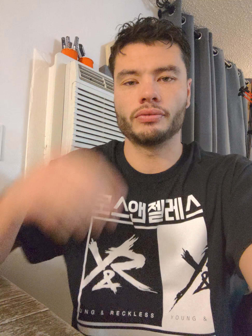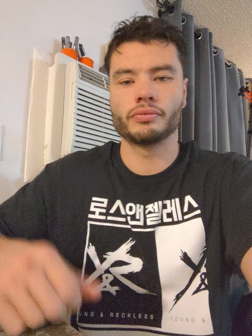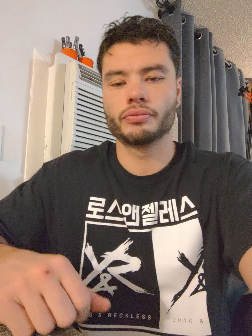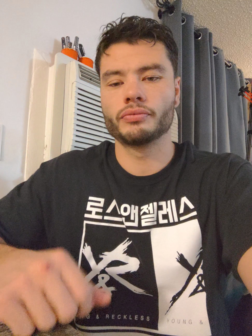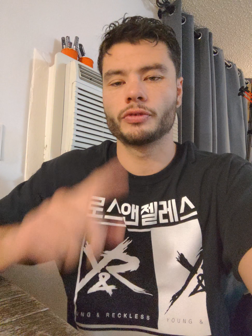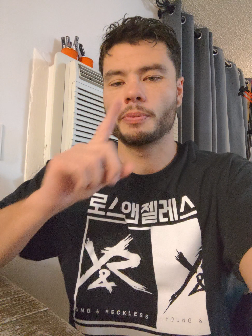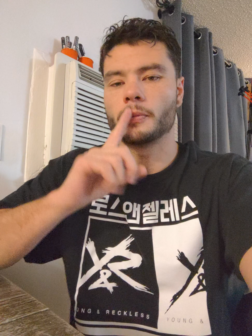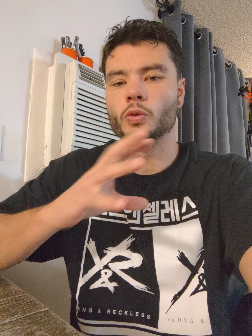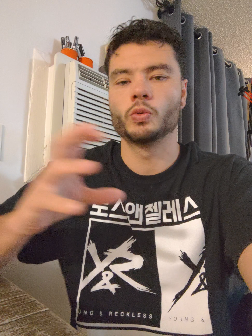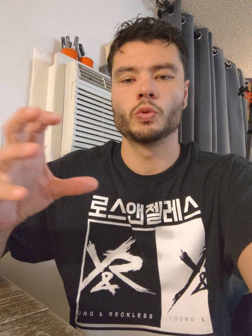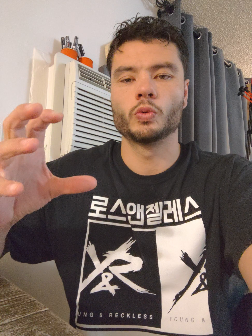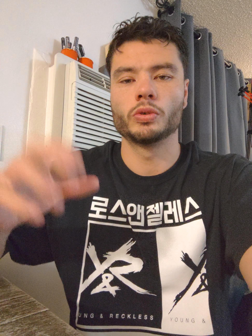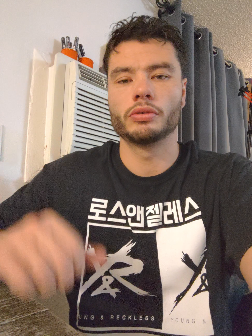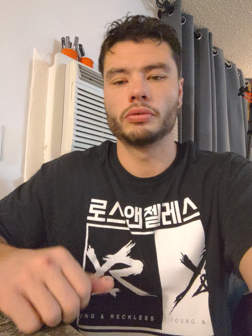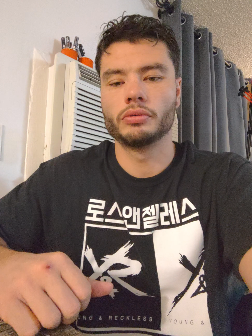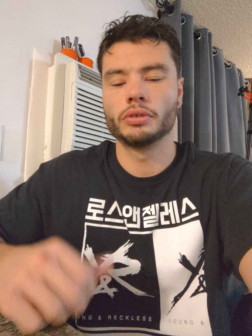balloon